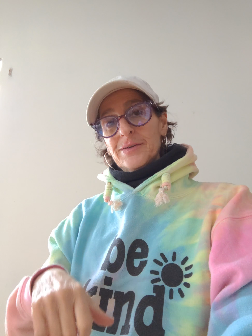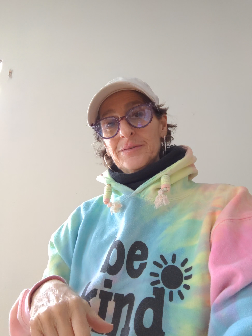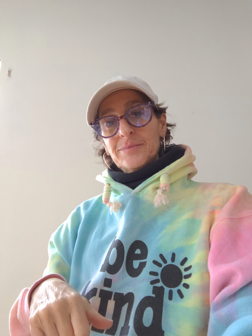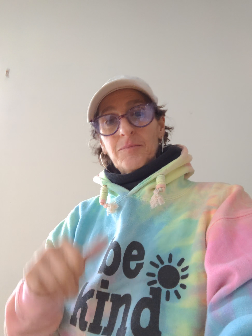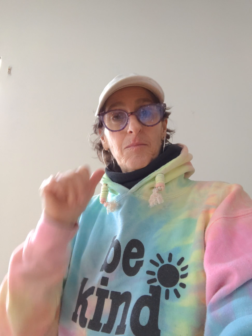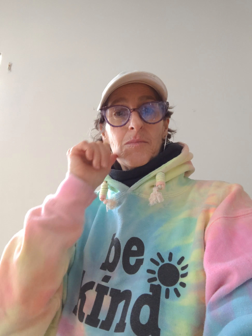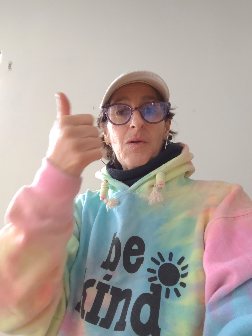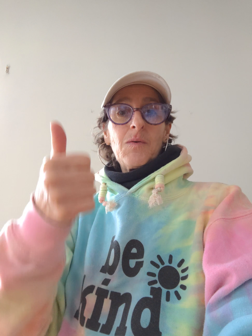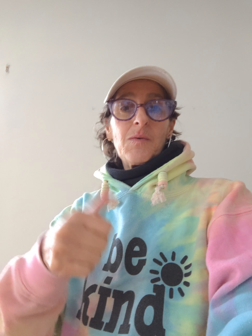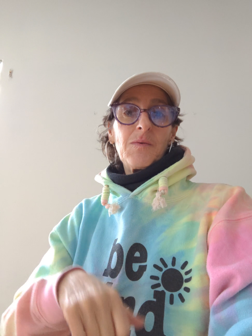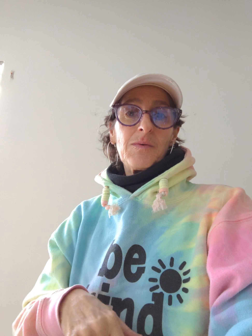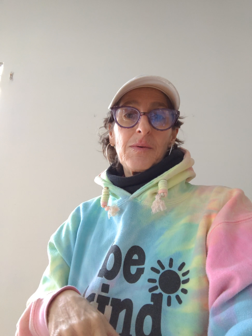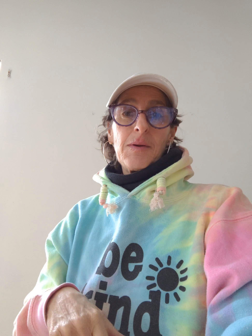tomorrow